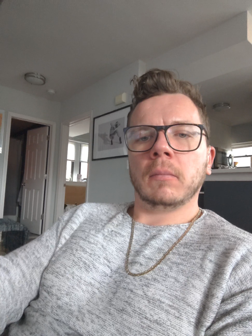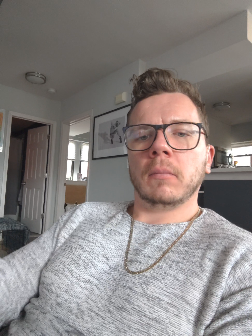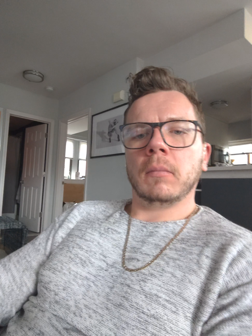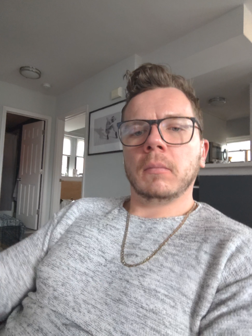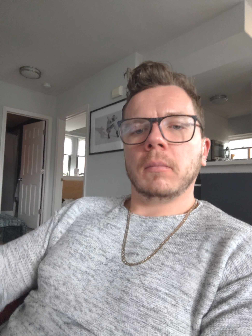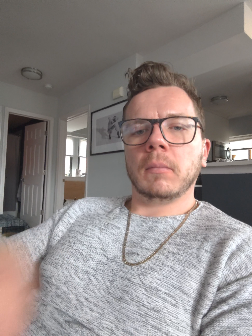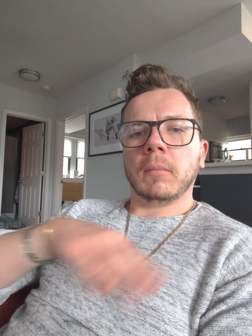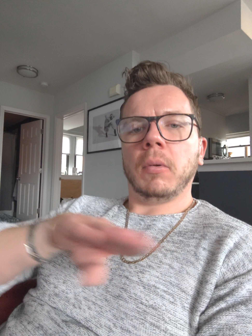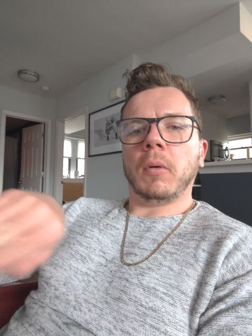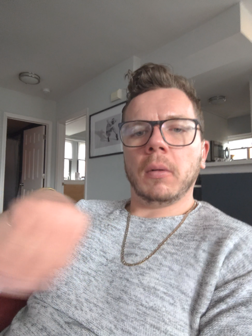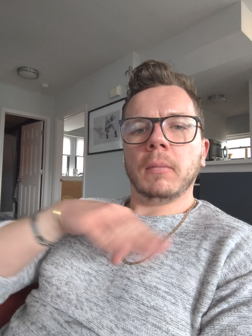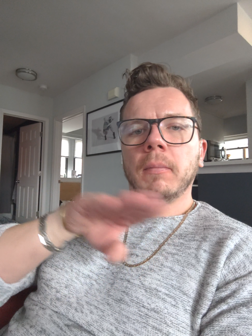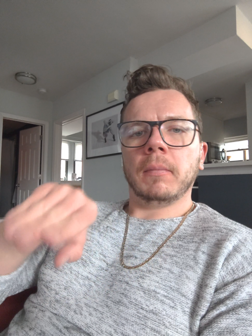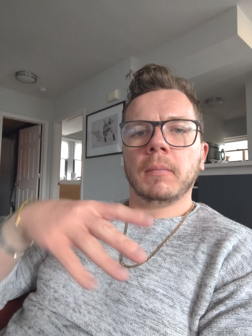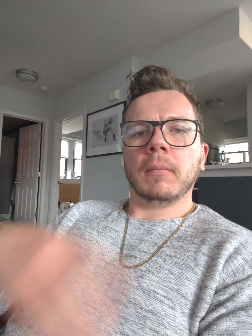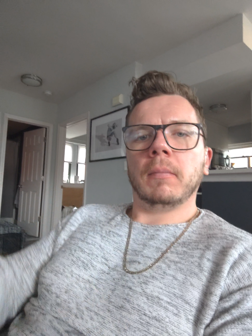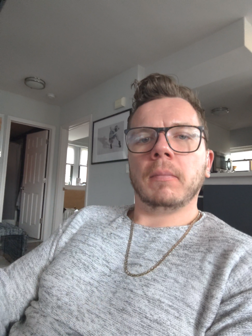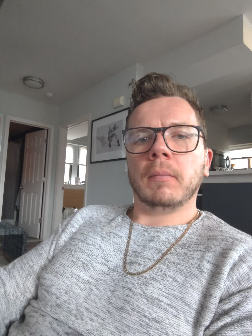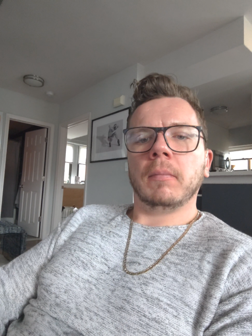pool